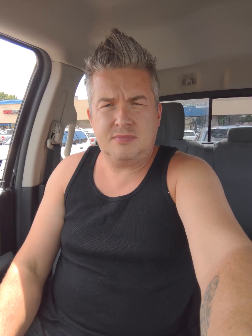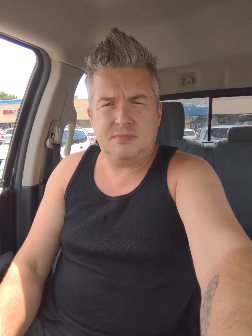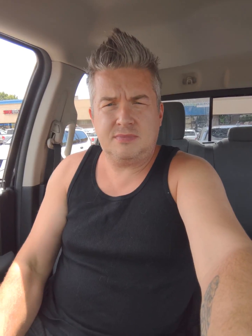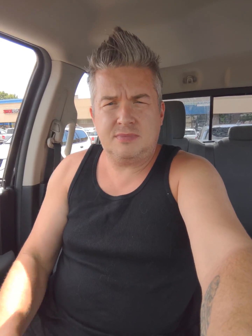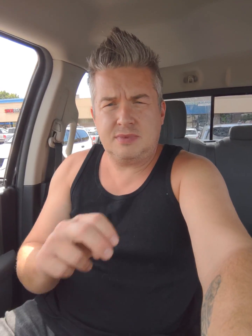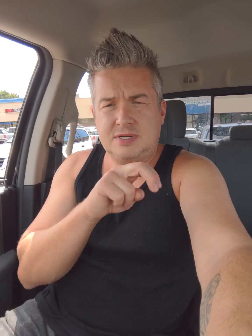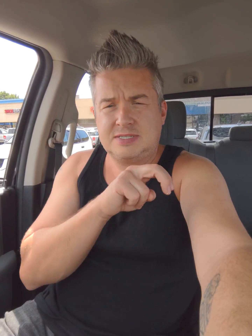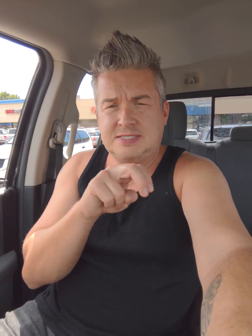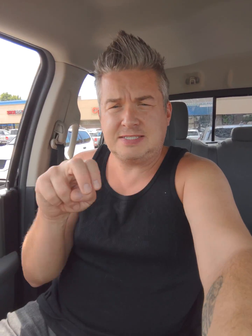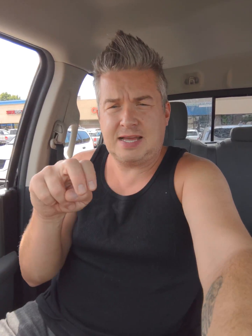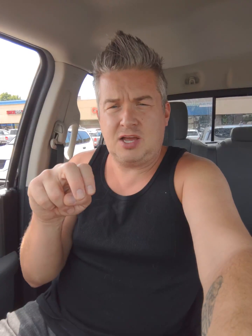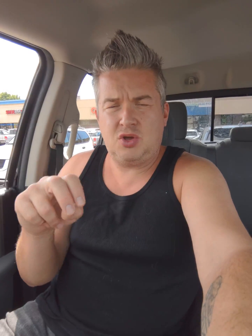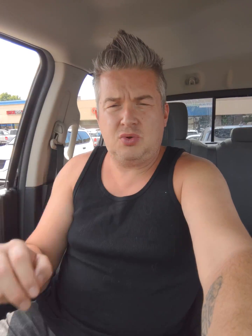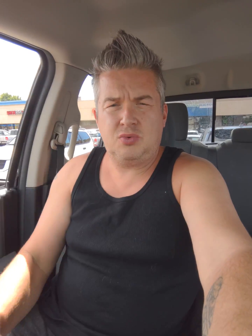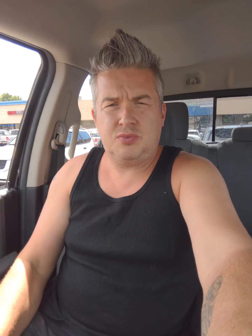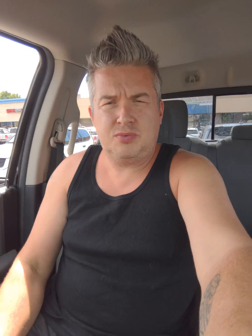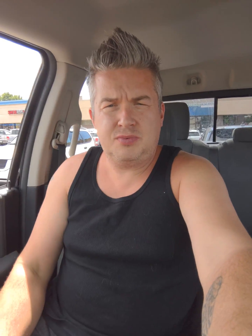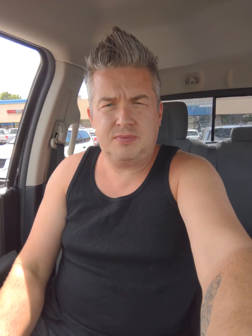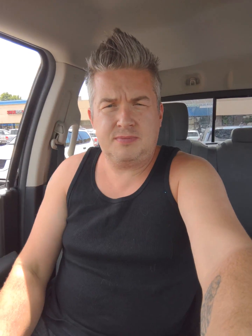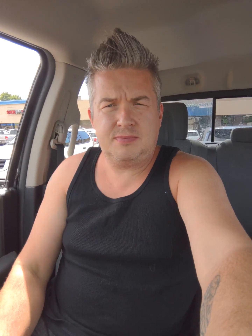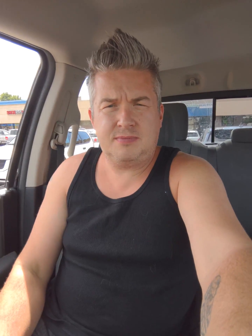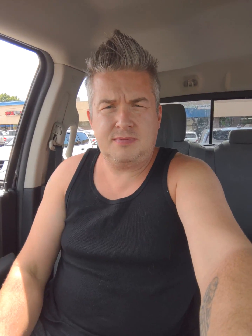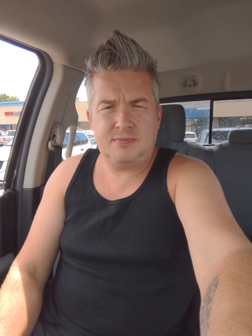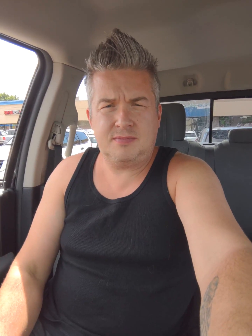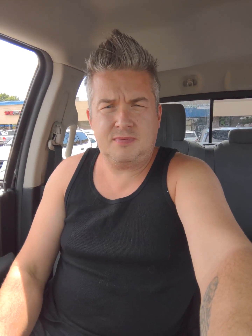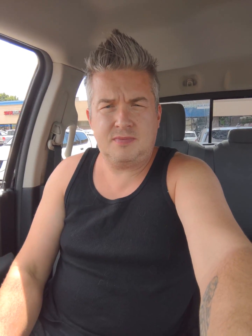porch